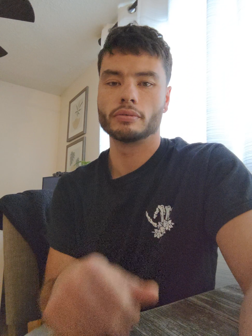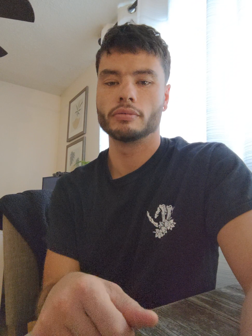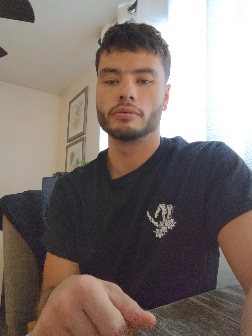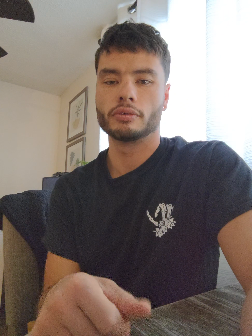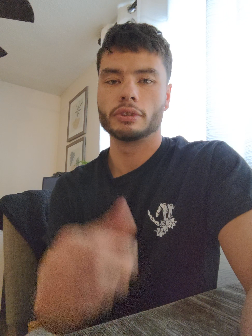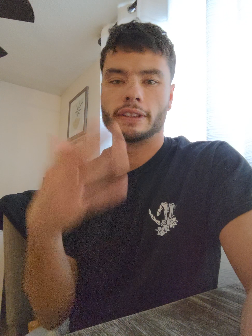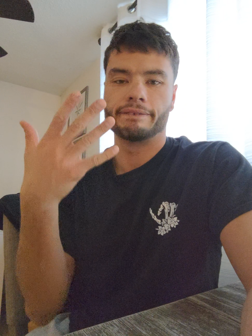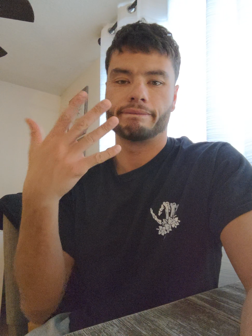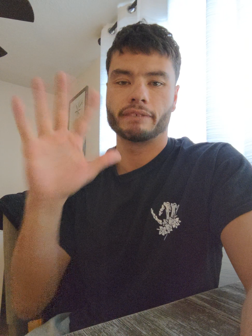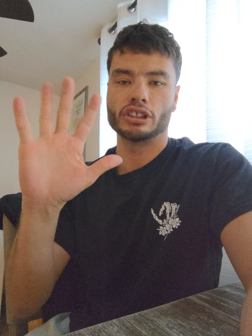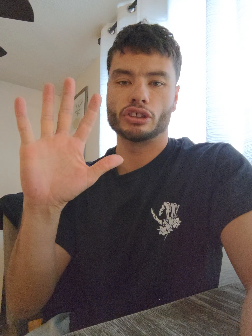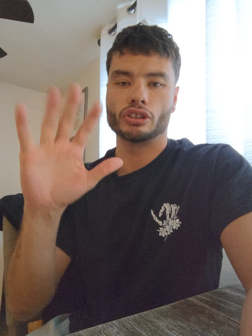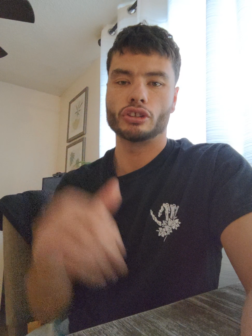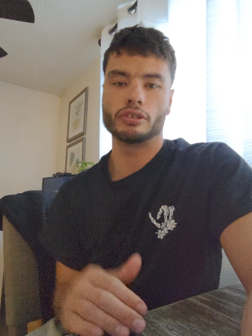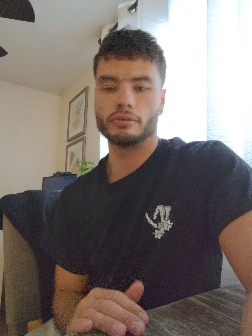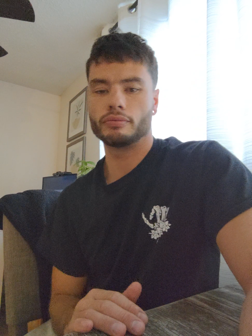finish